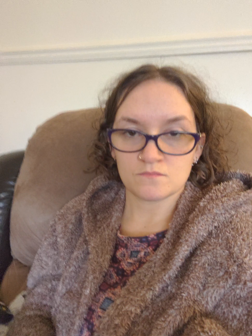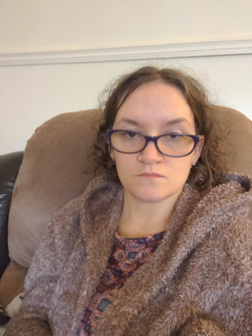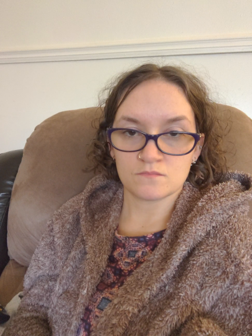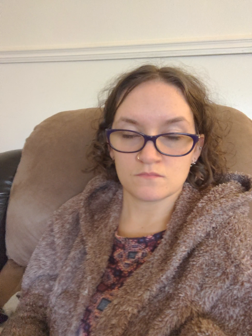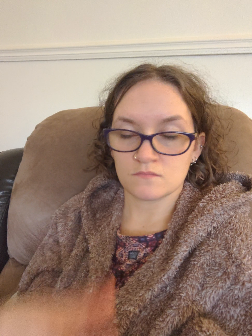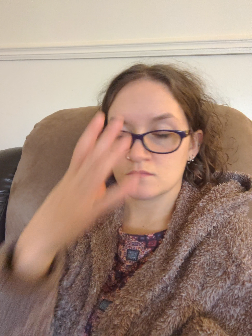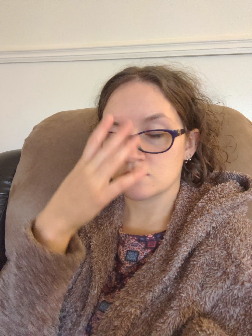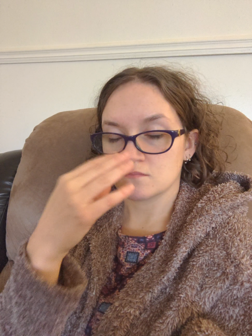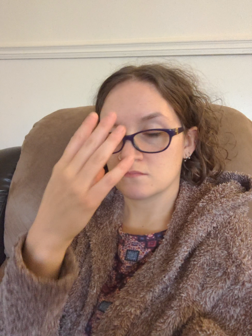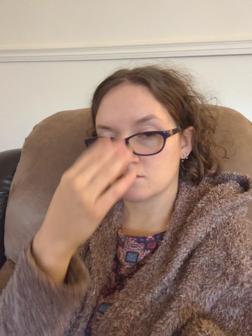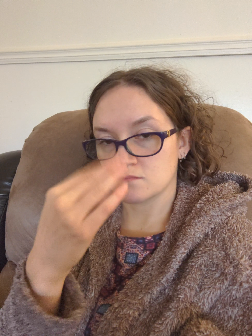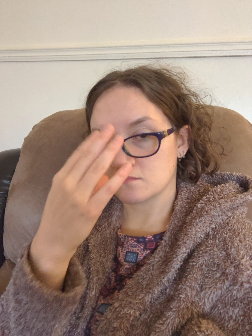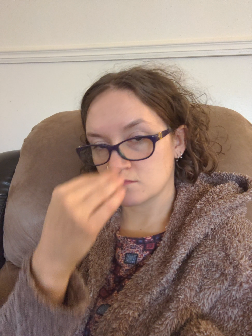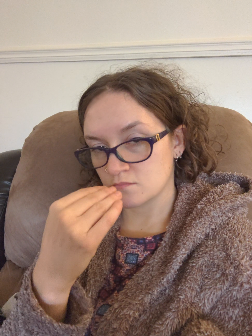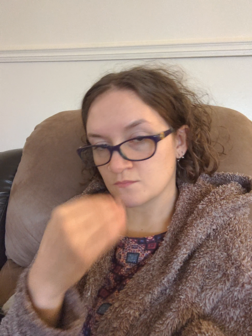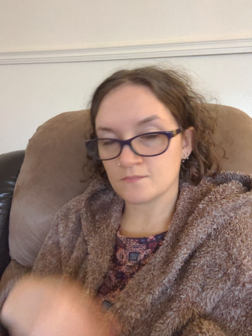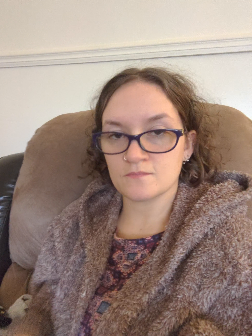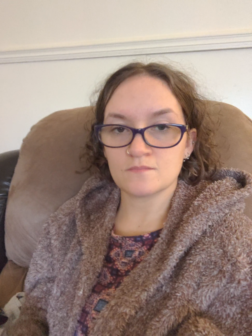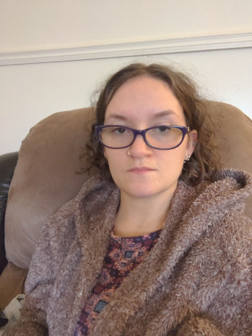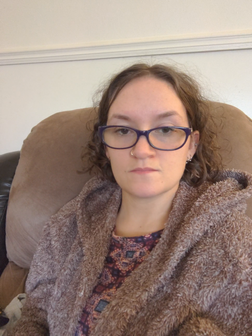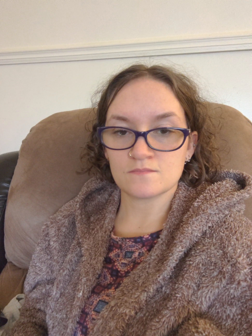sleepy